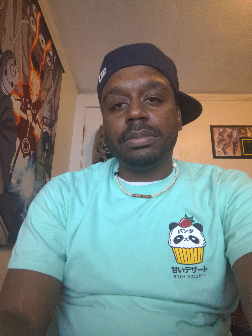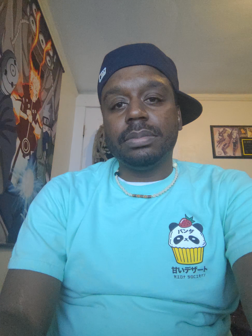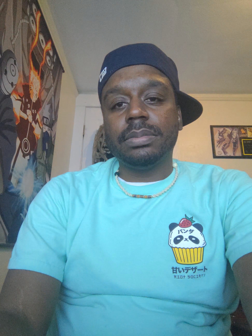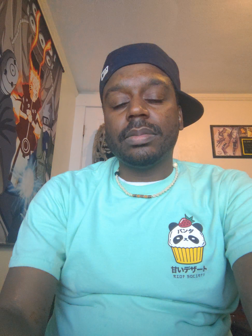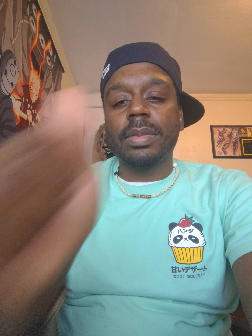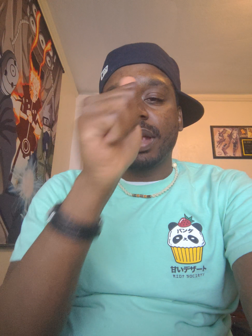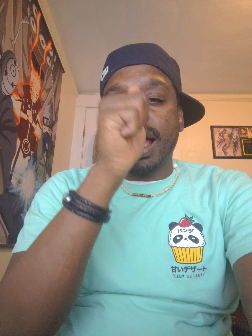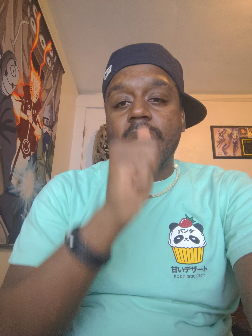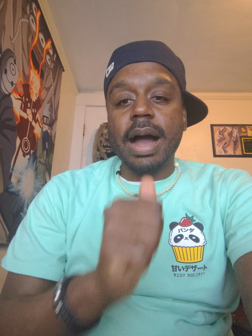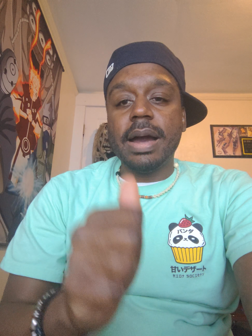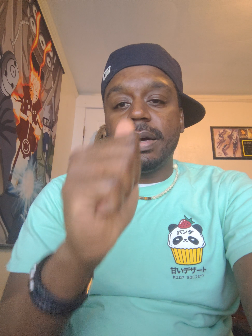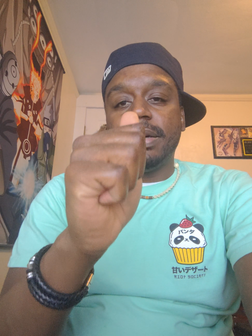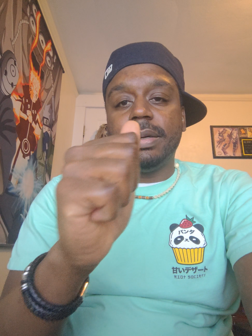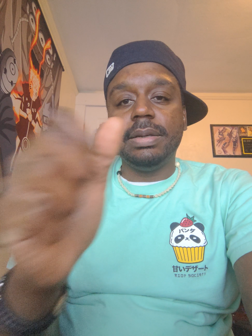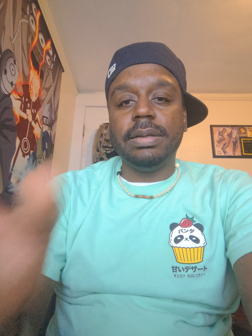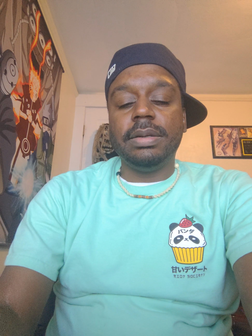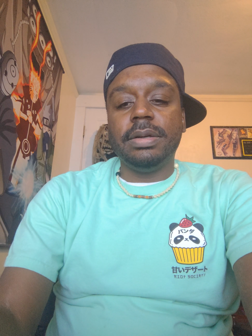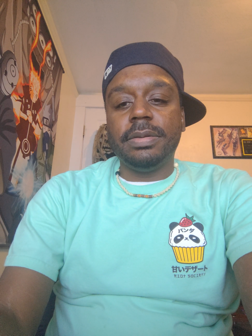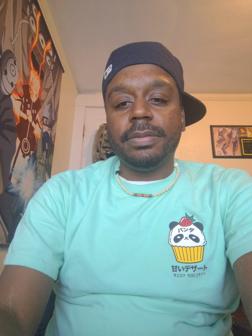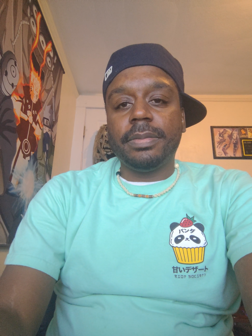hide